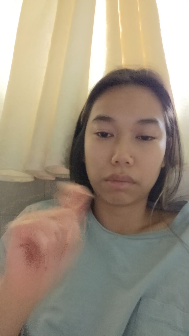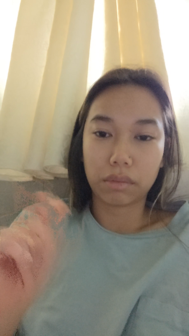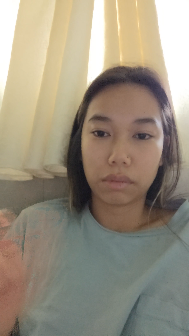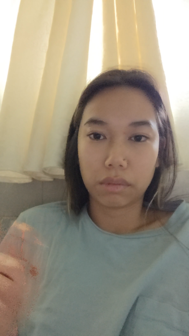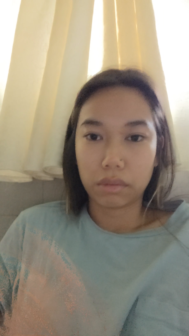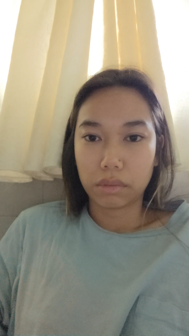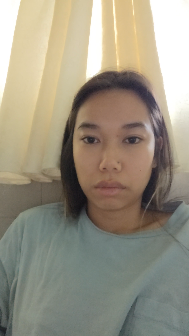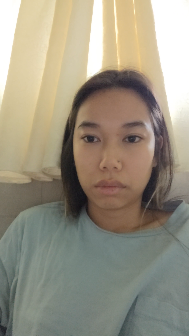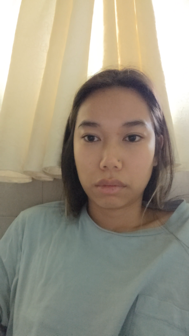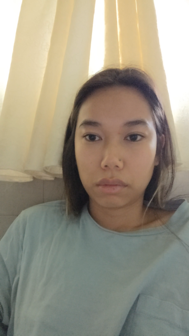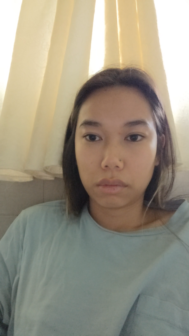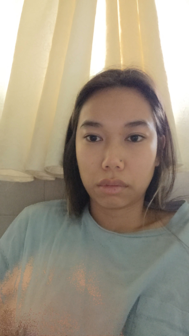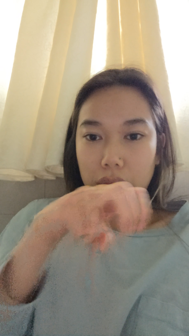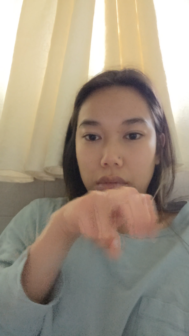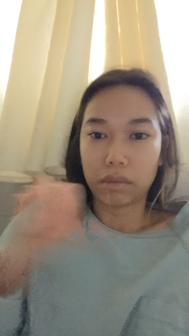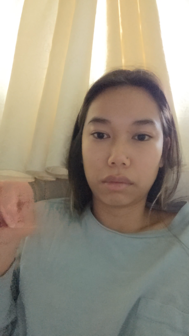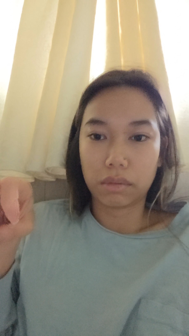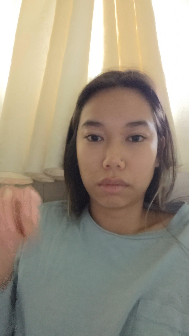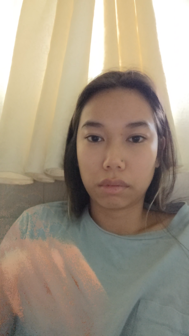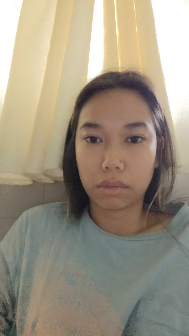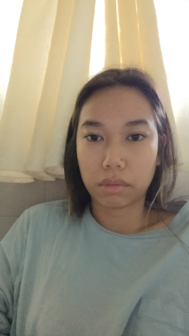bench